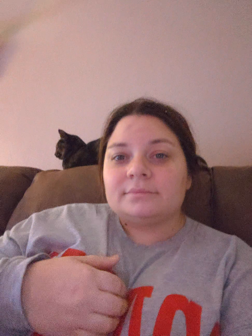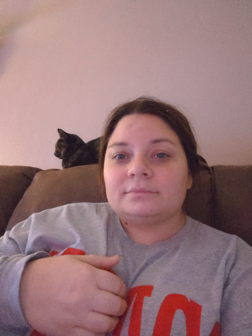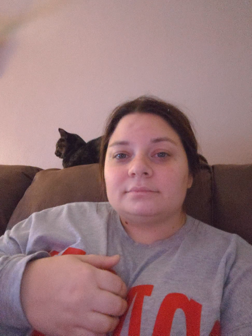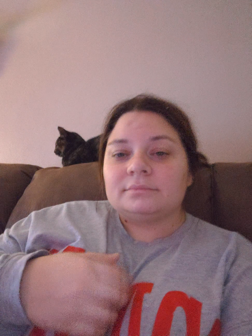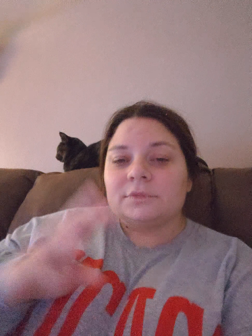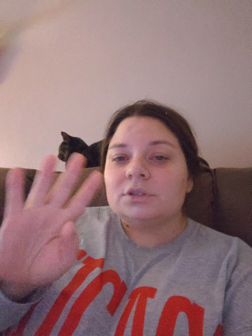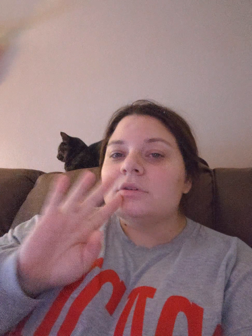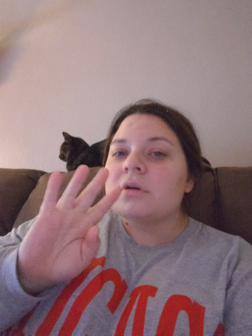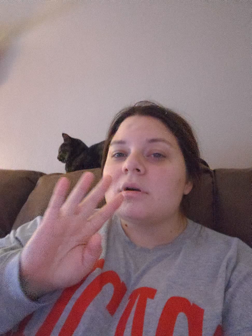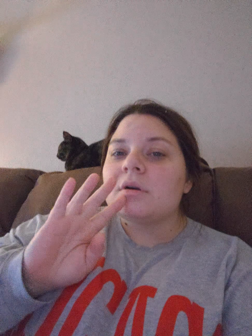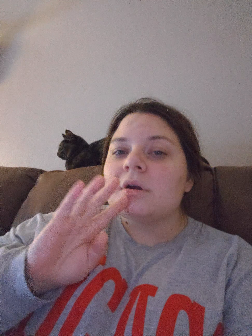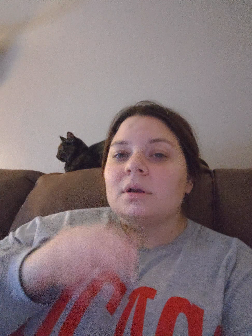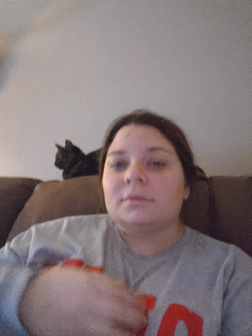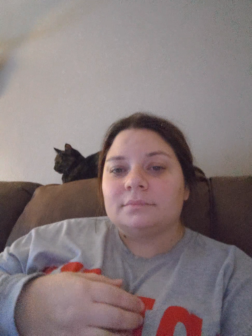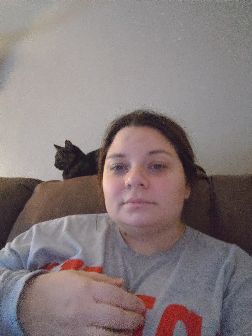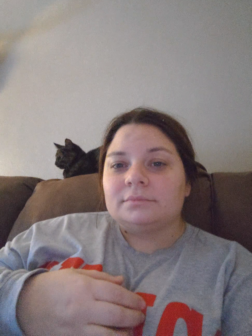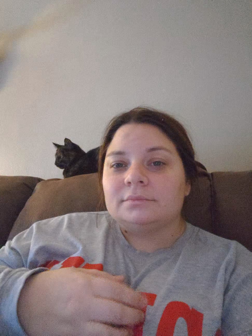talk